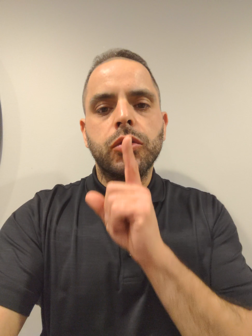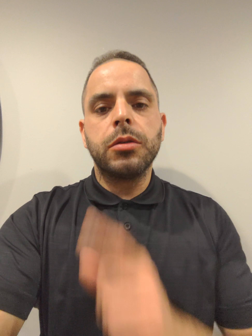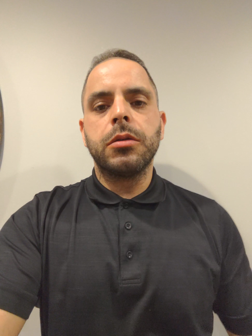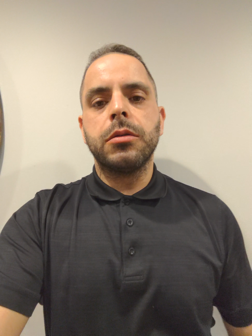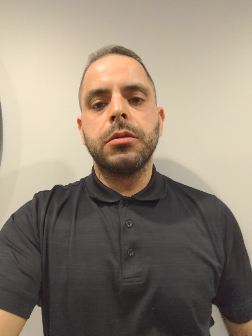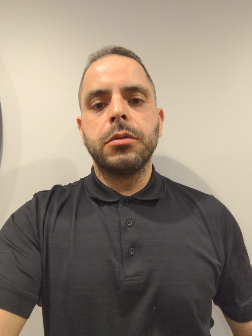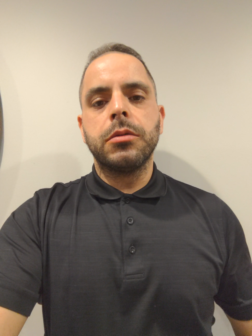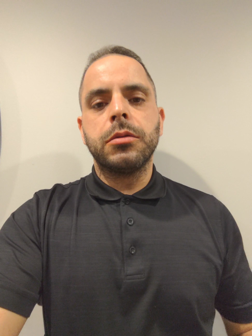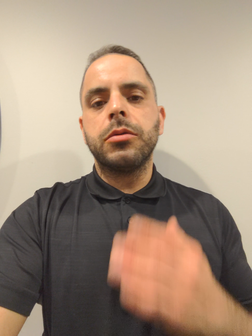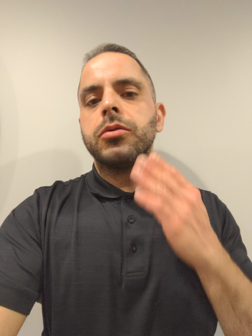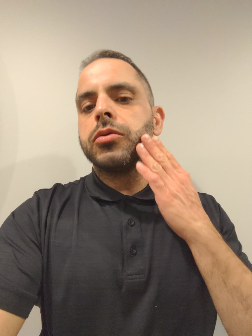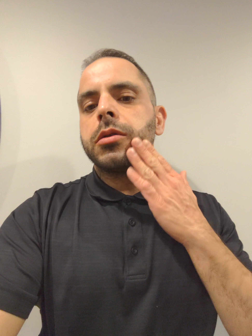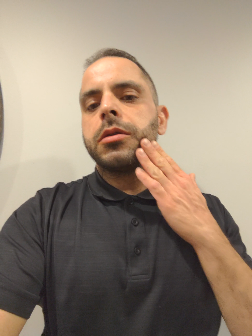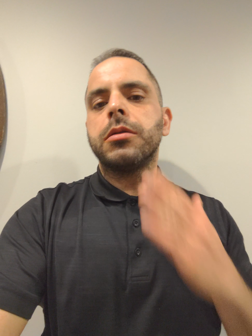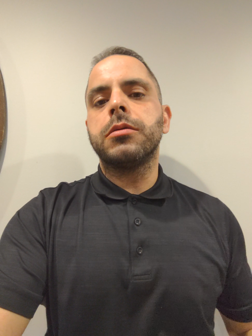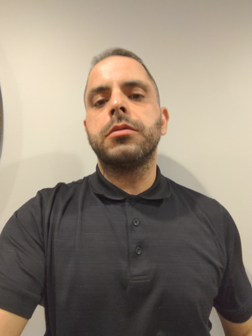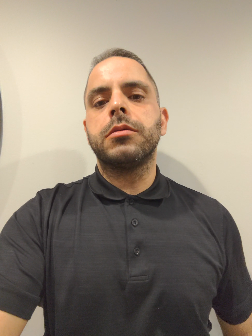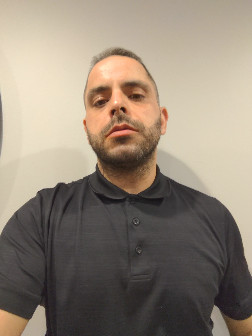cheek